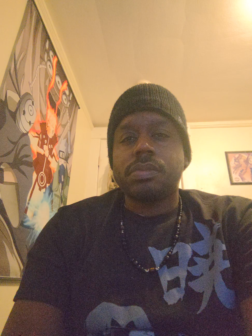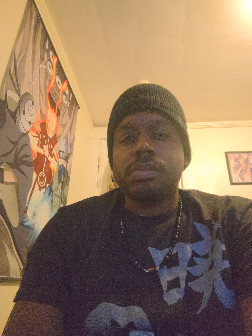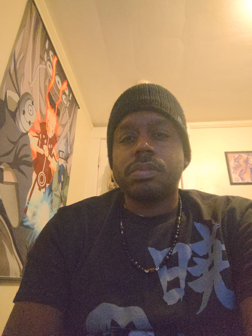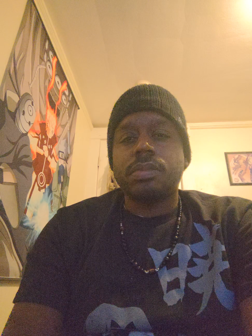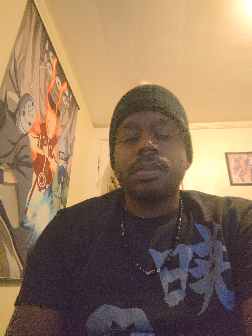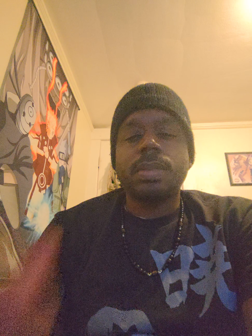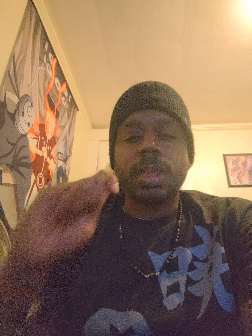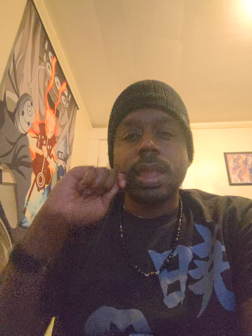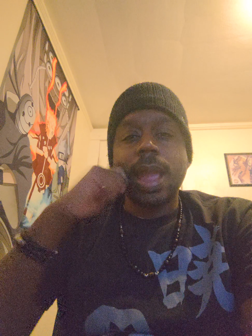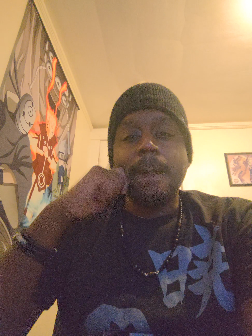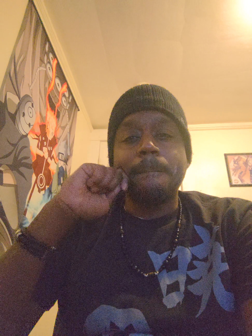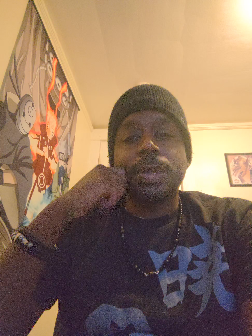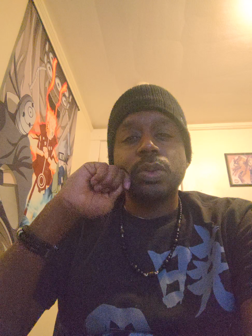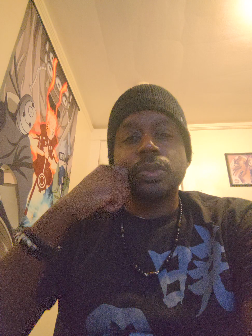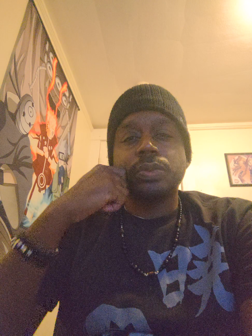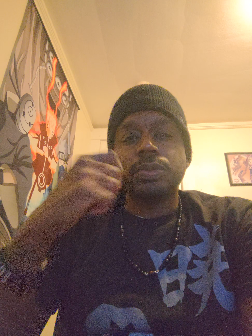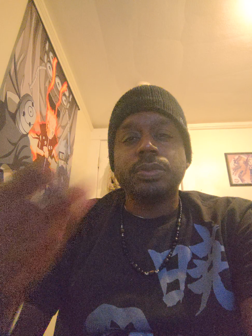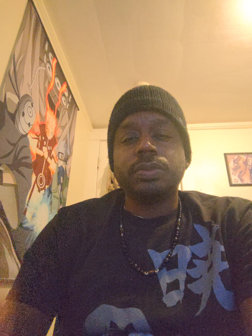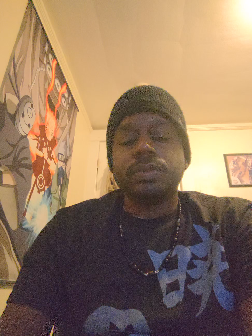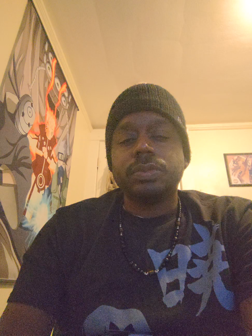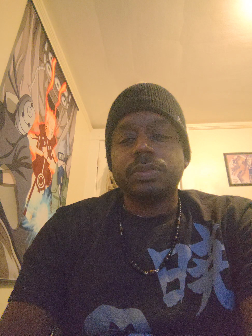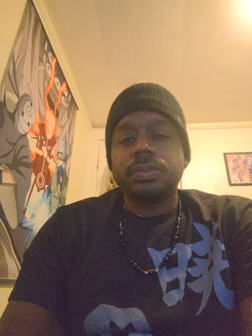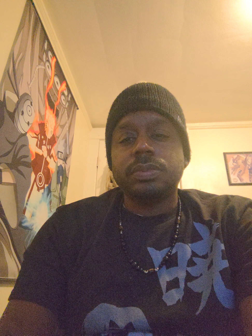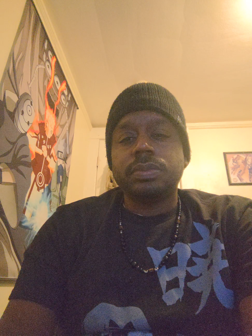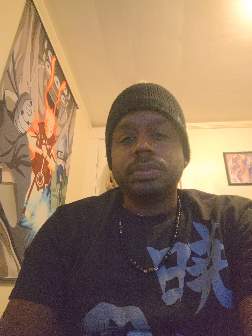apple